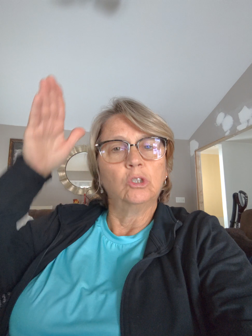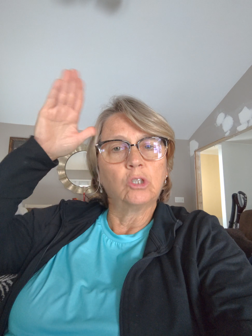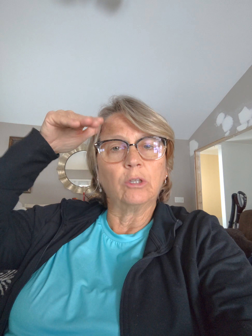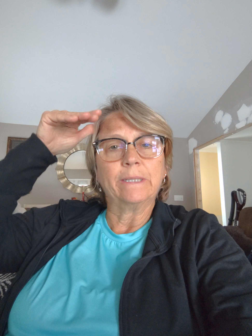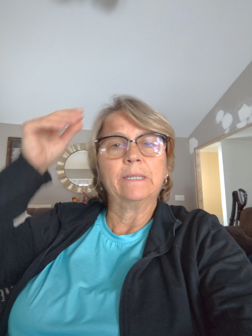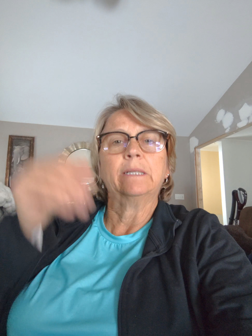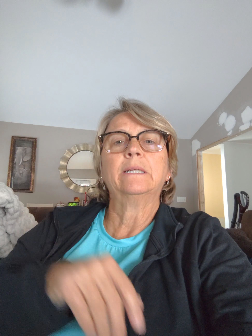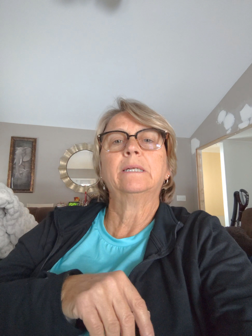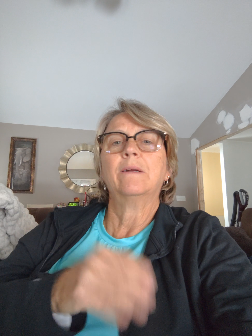donkey